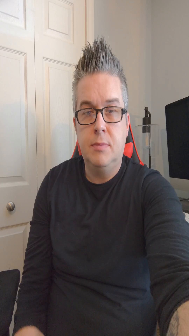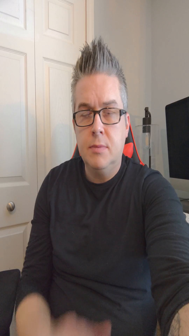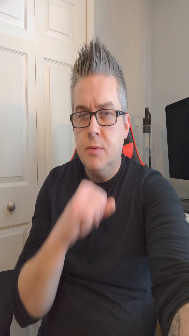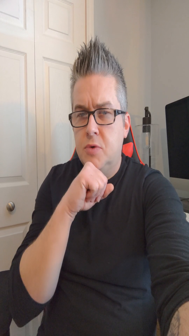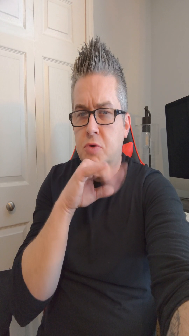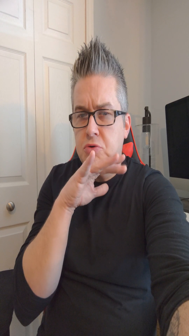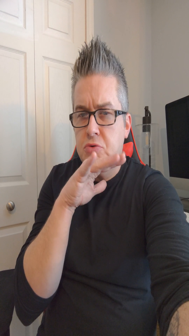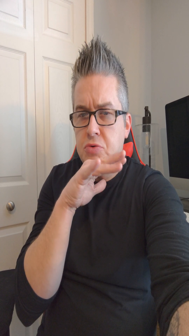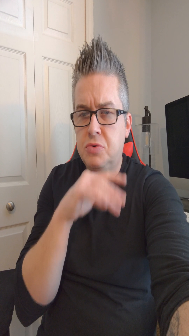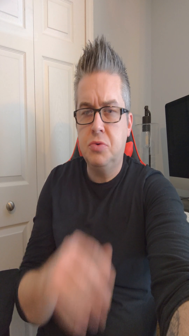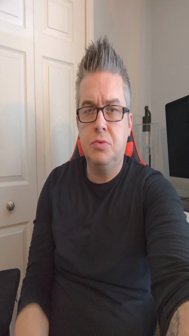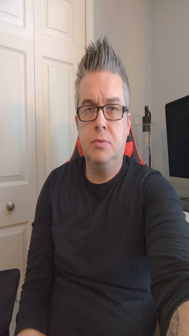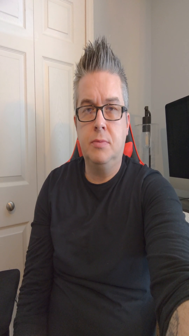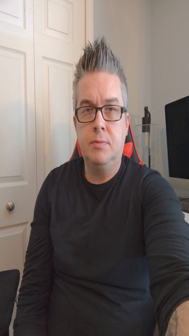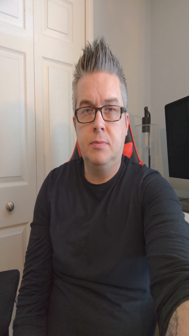dirty